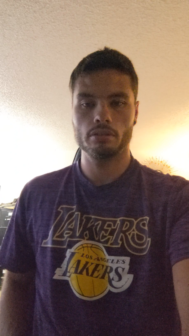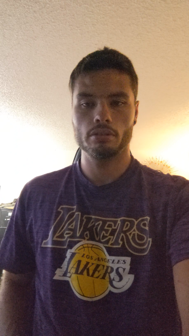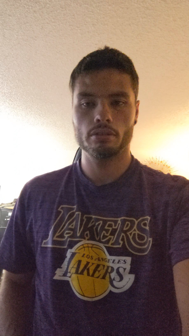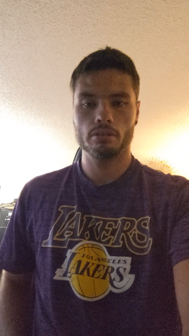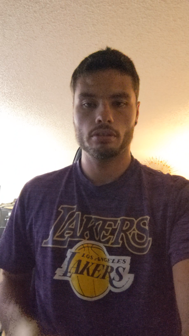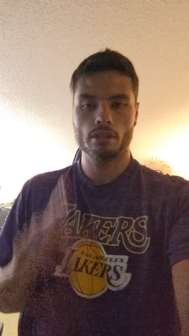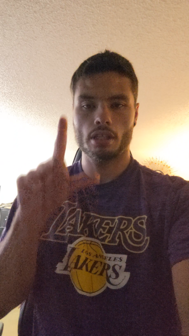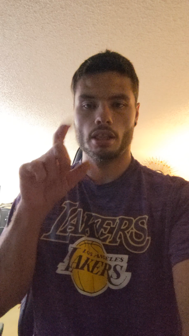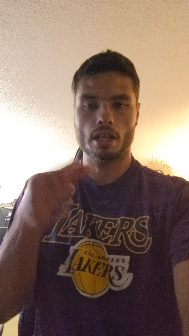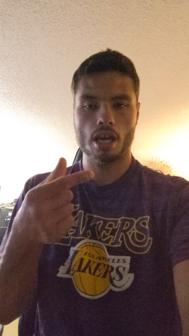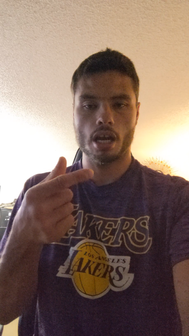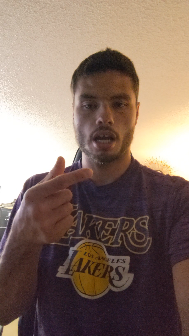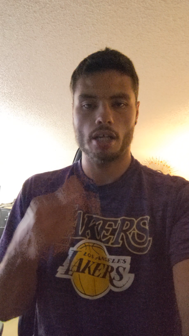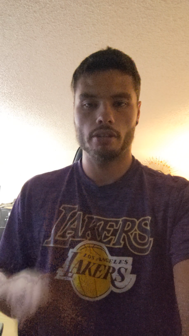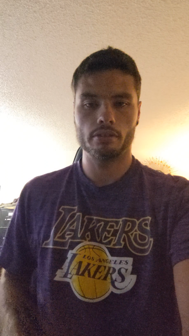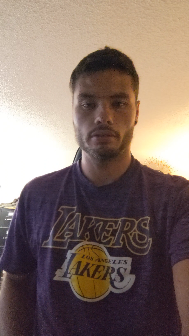leg